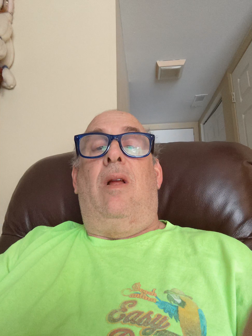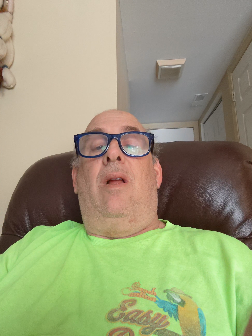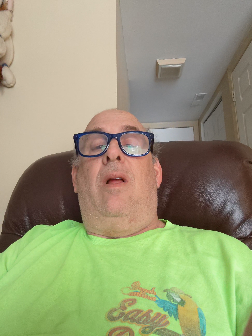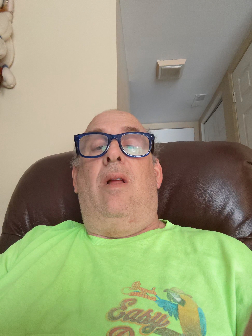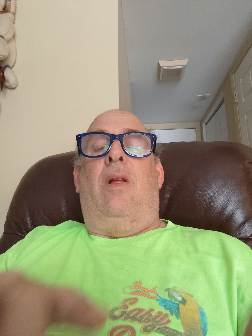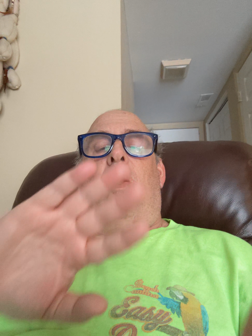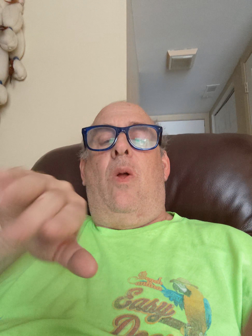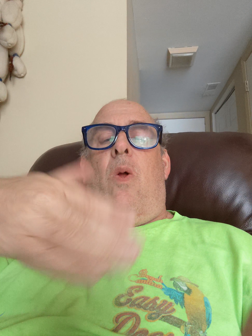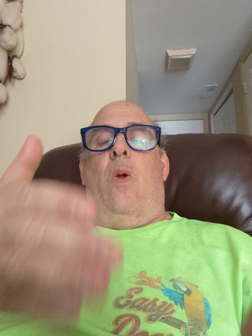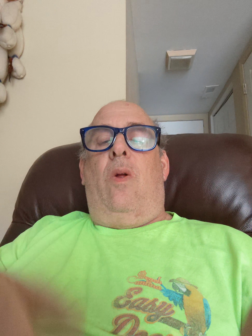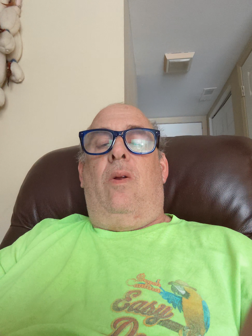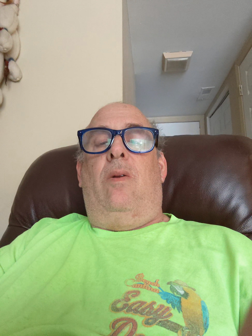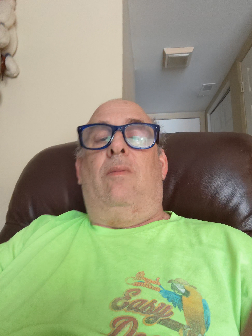all